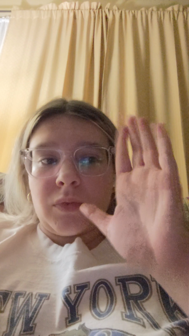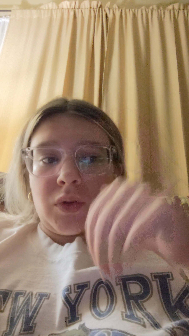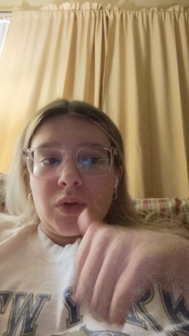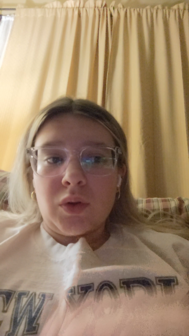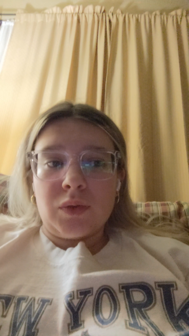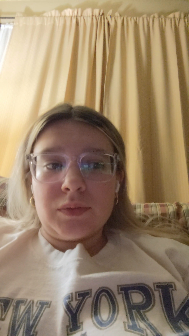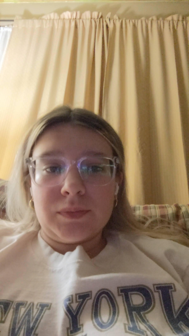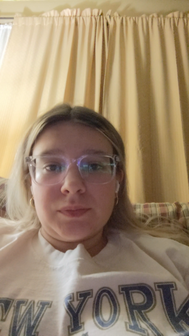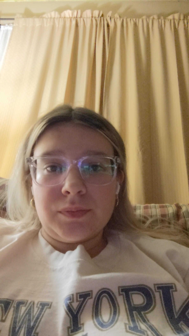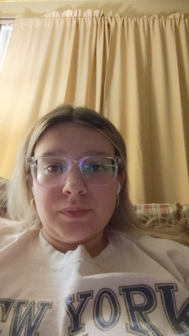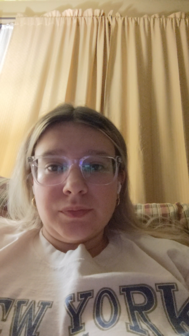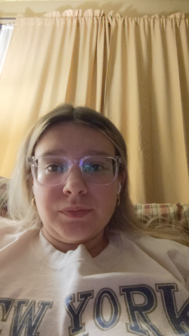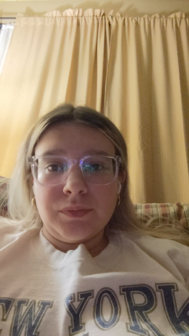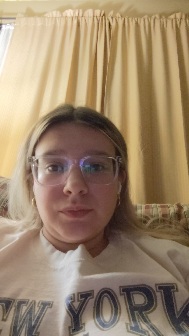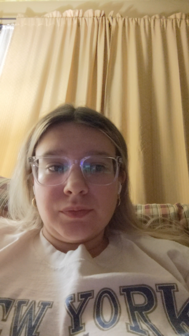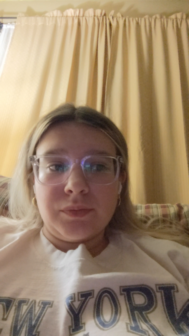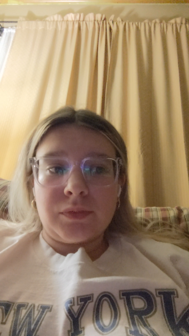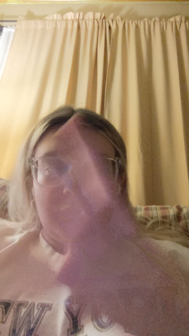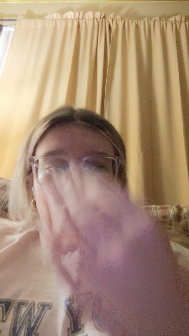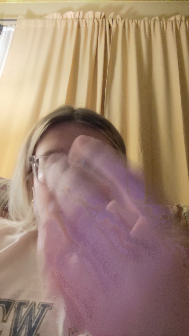gentle